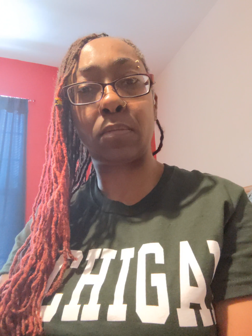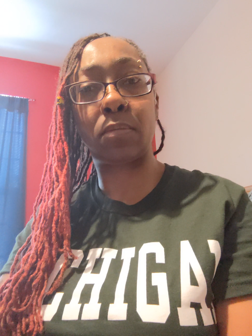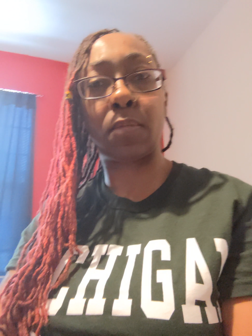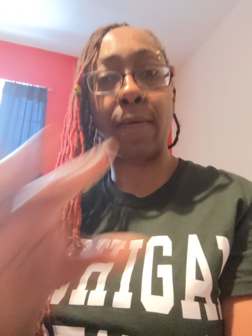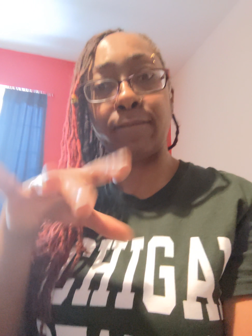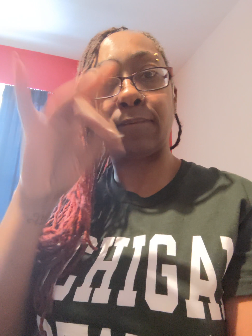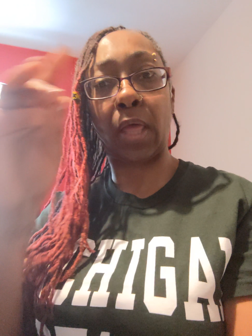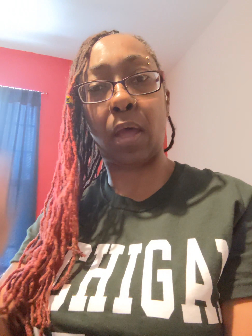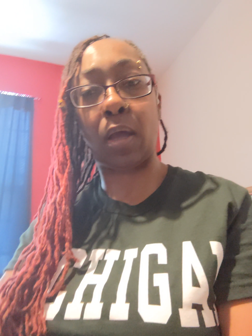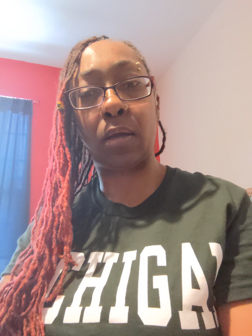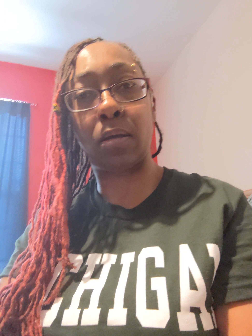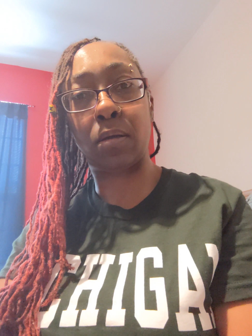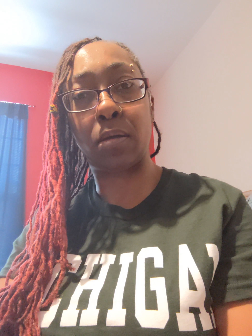find